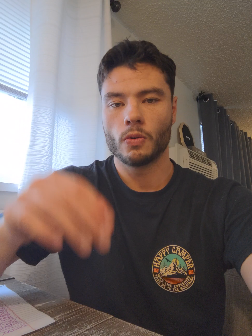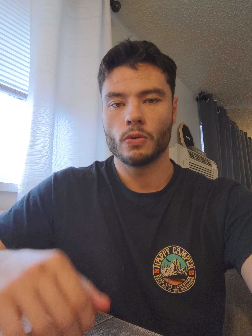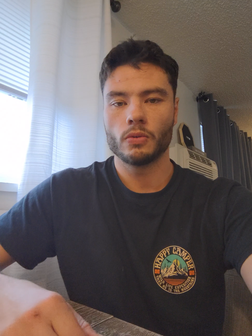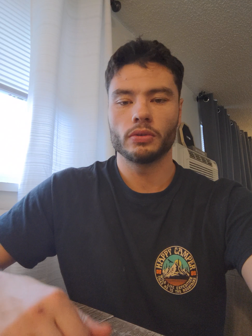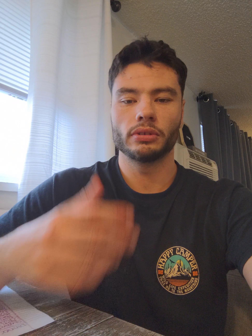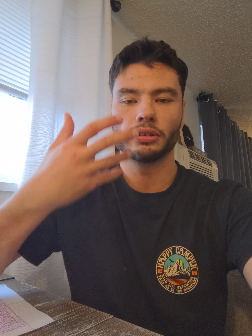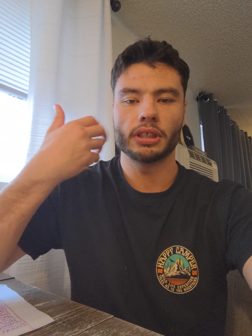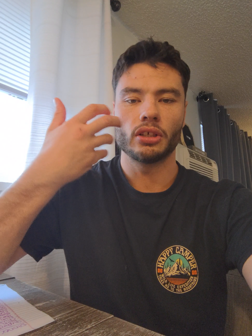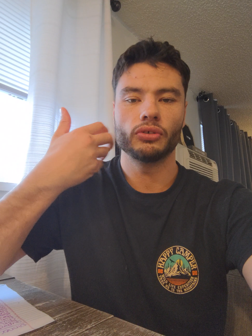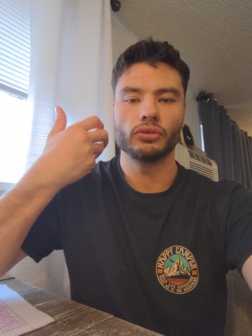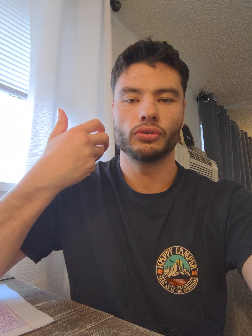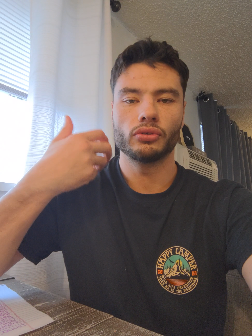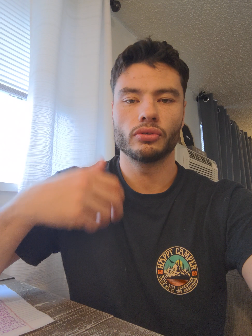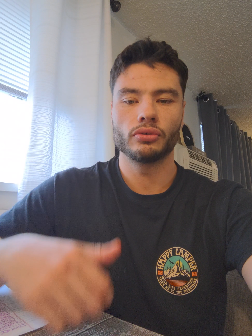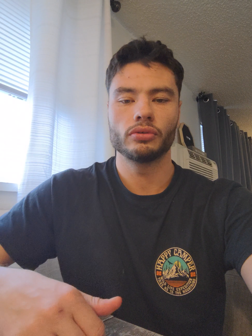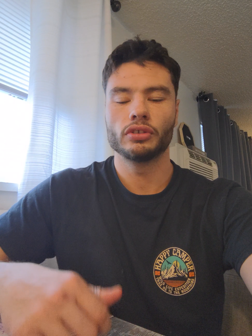tiger